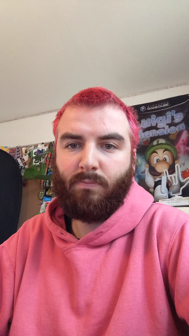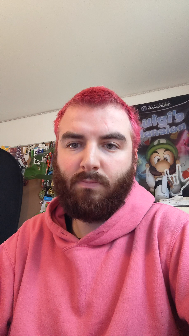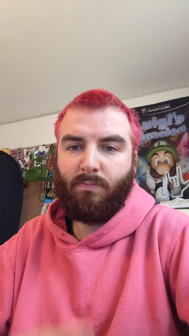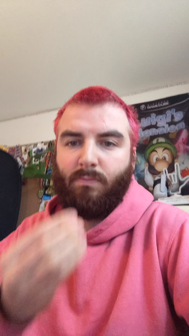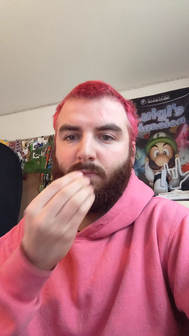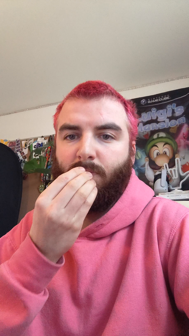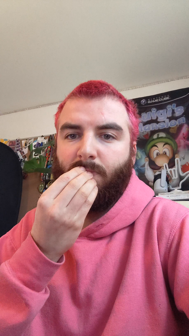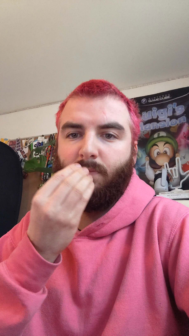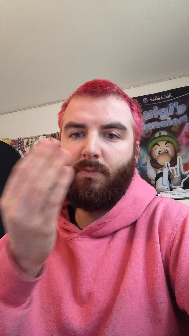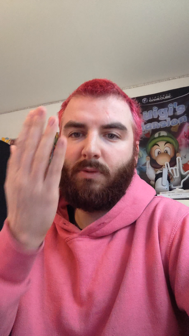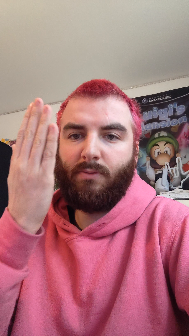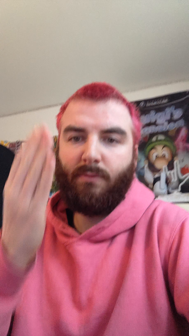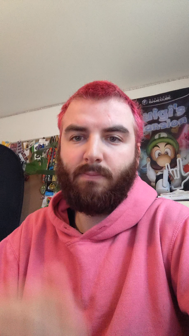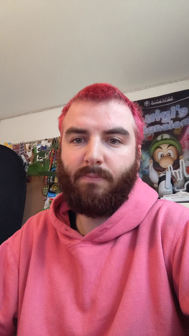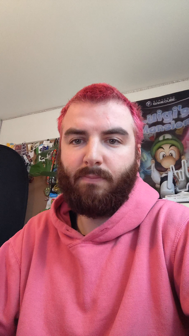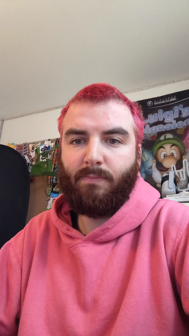breakfast